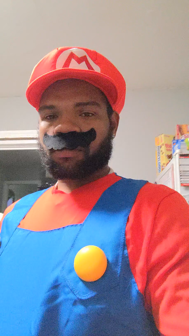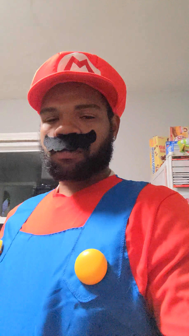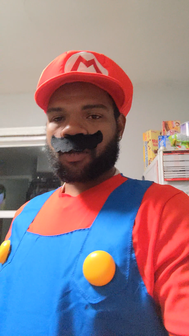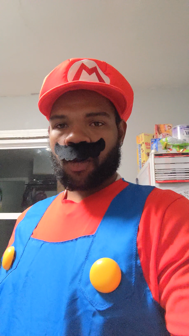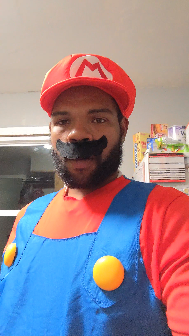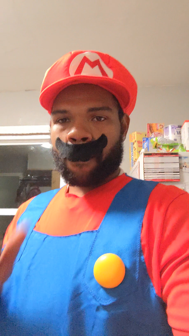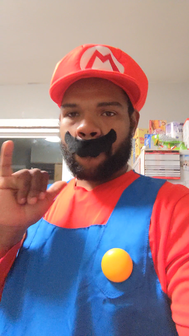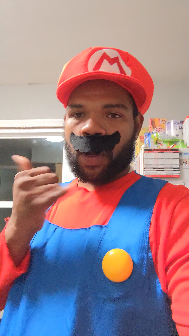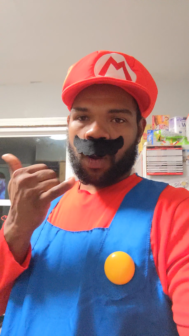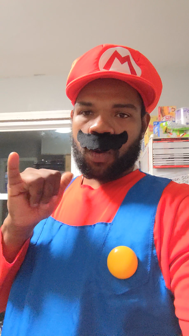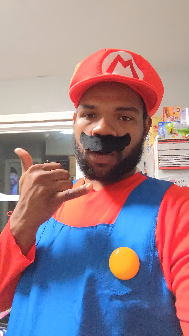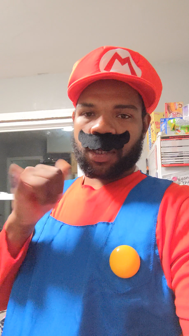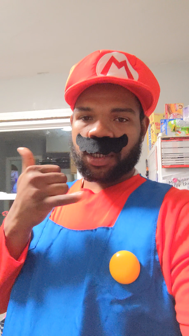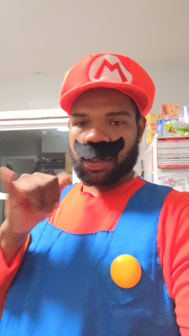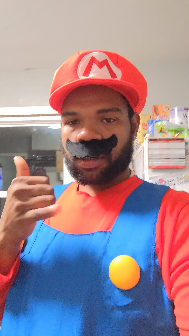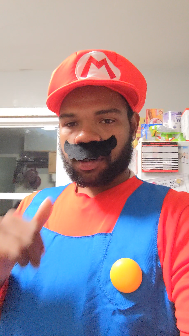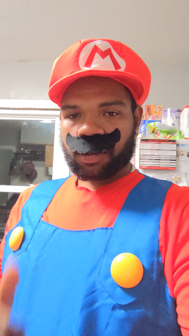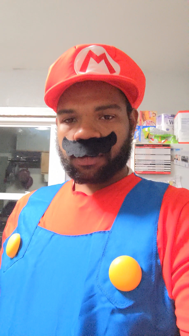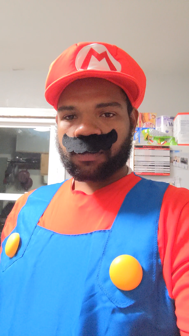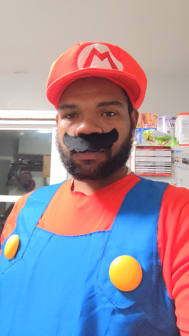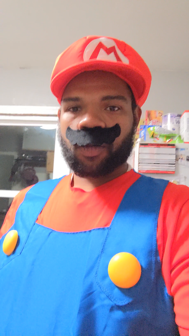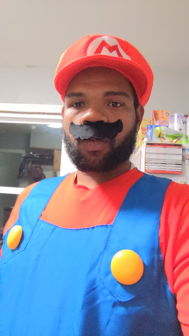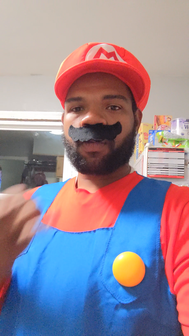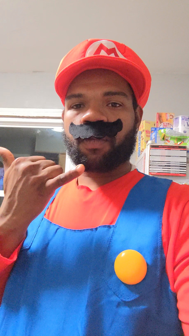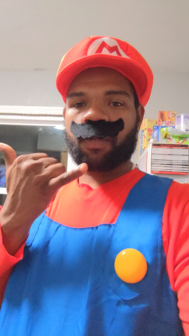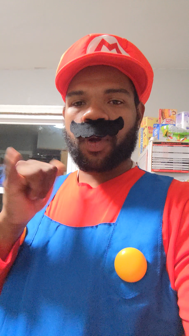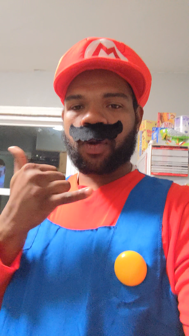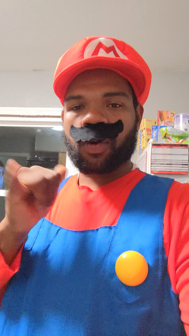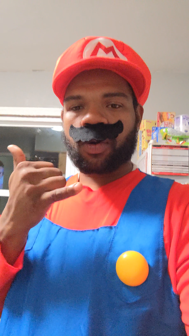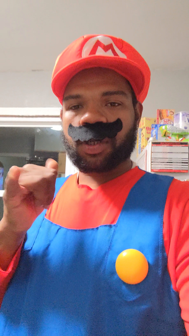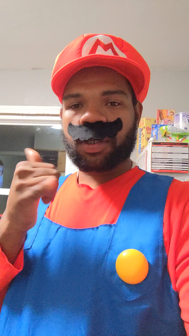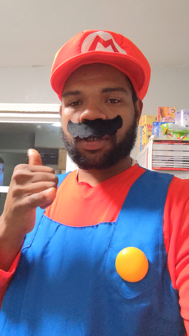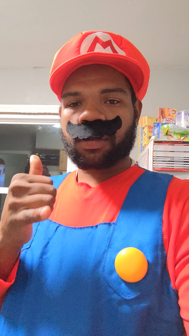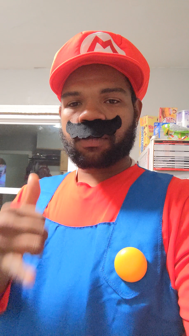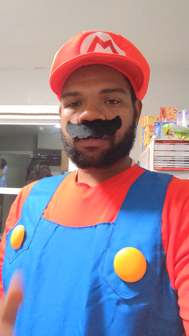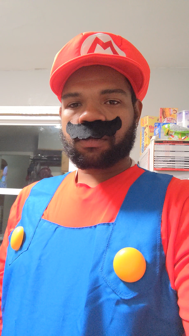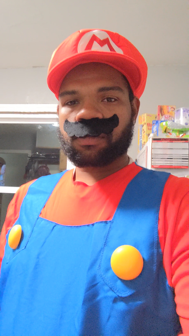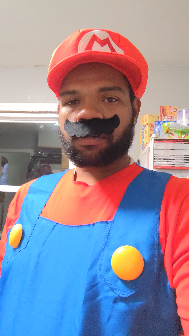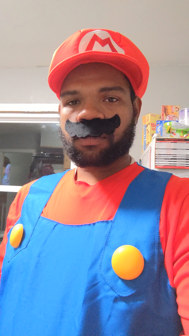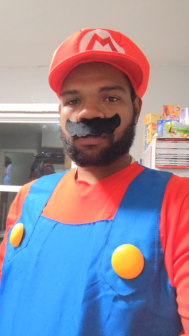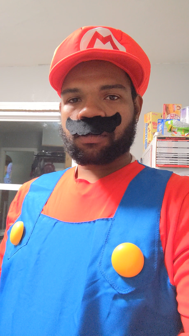party